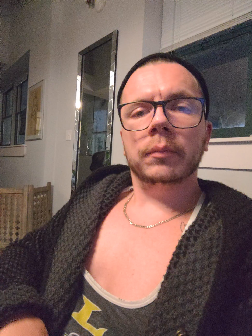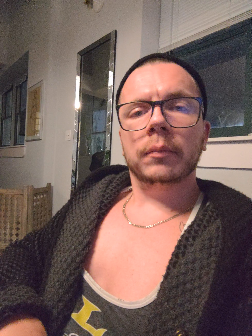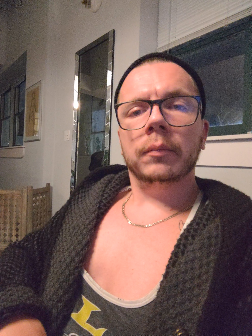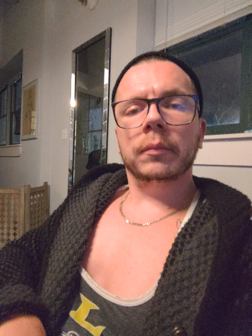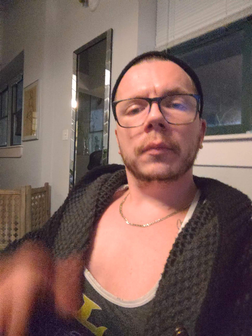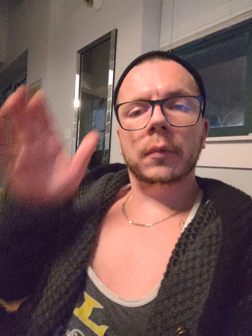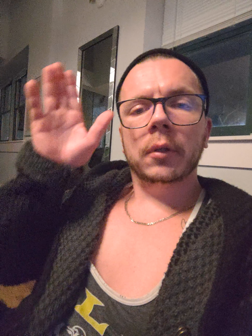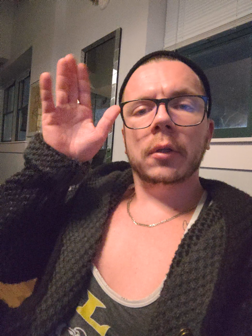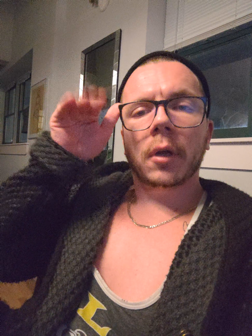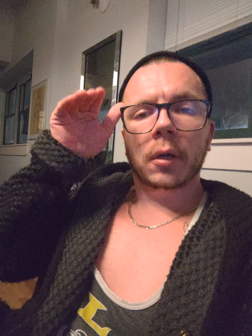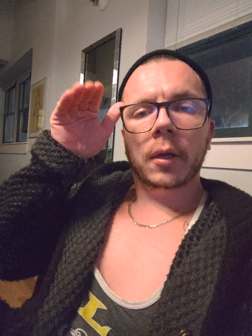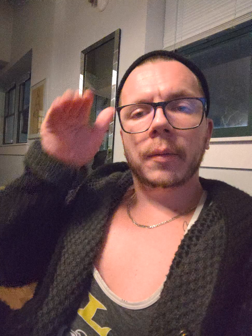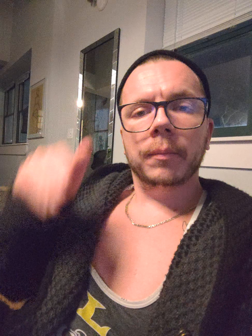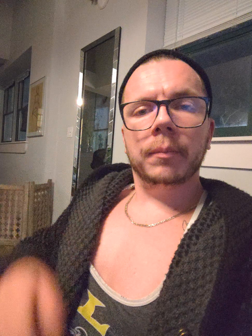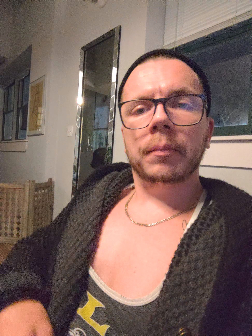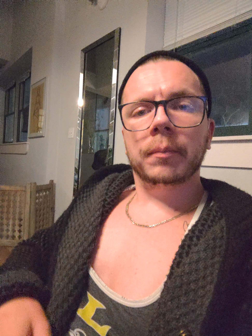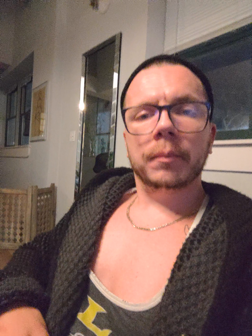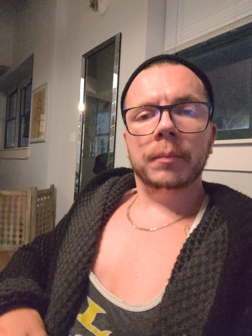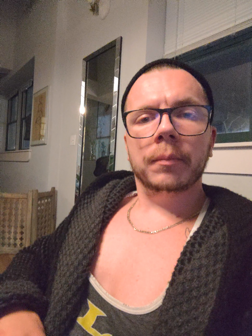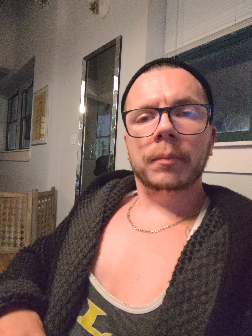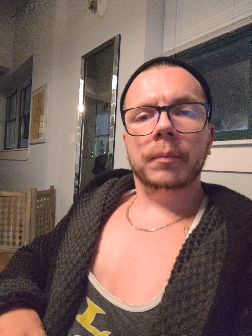donkey